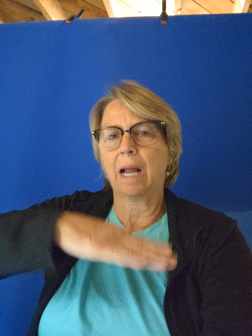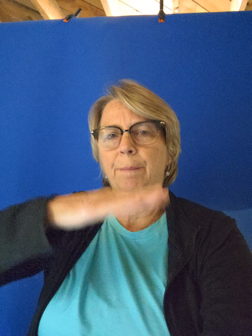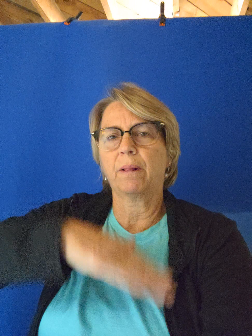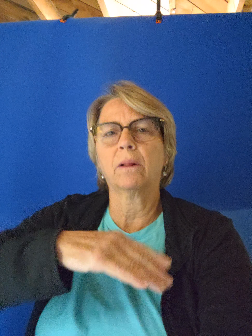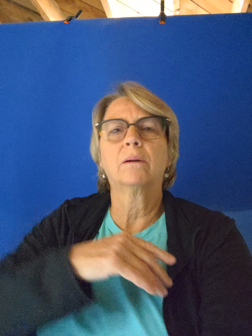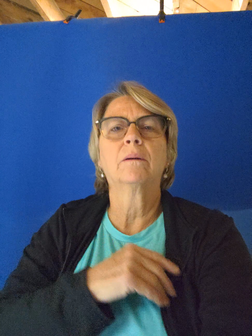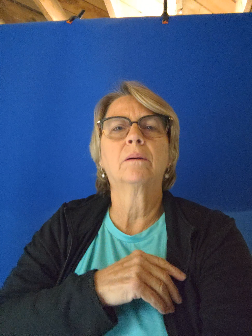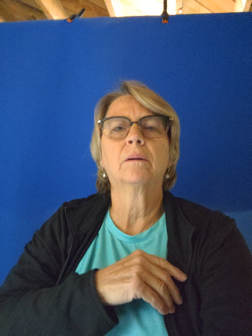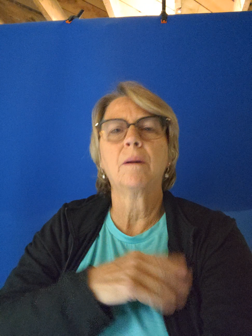table